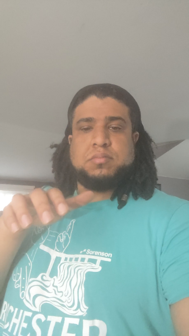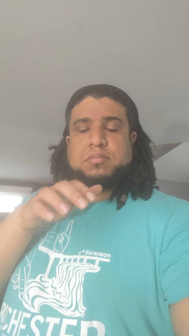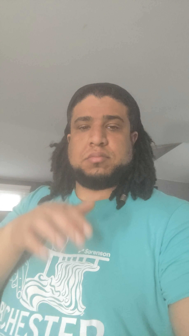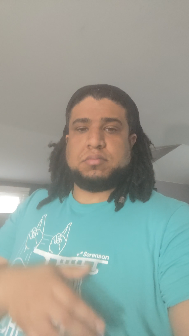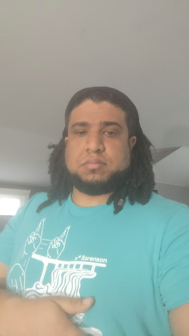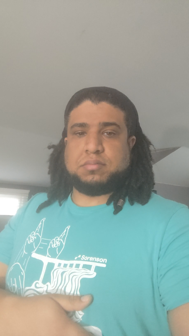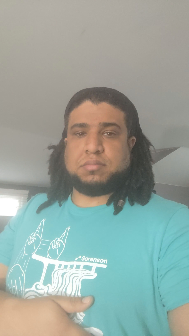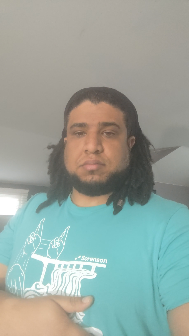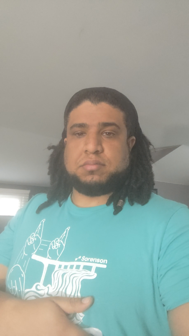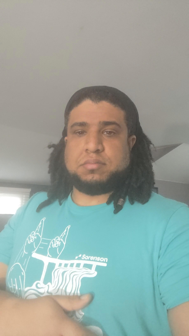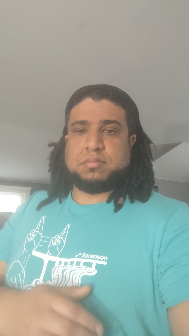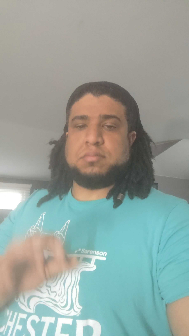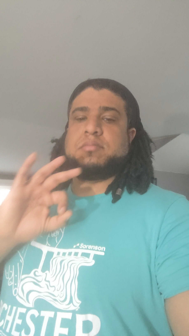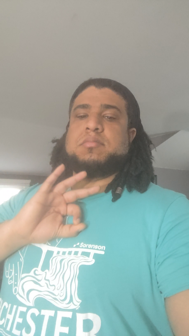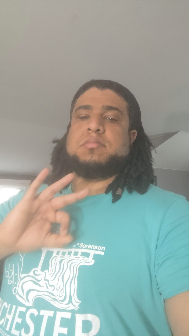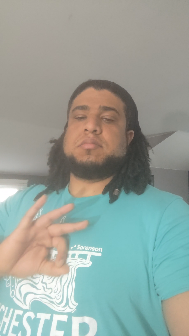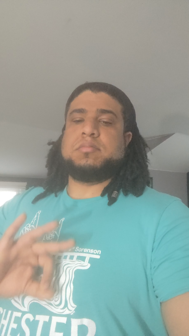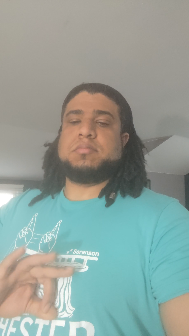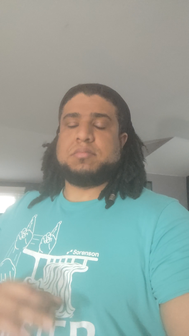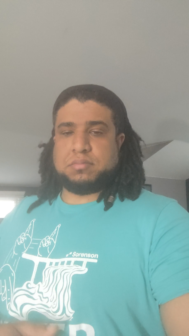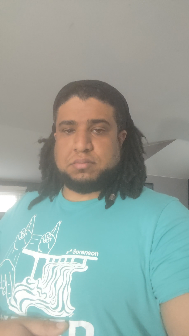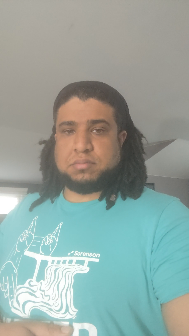button